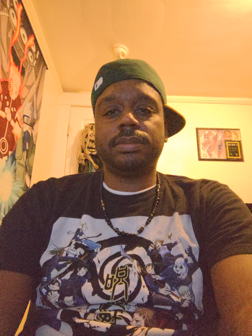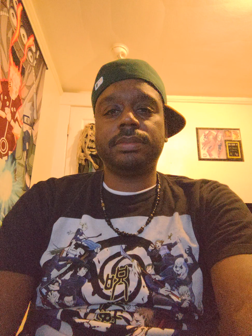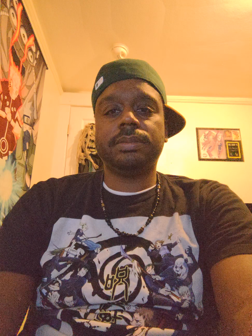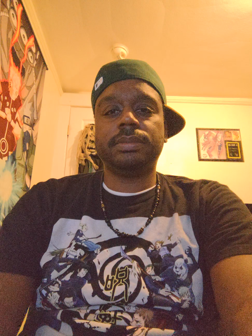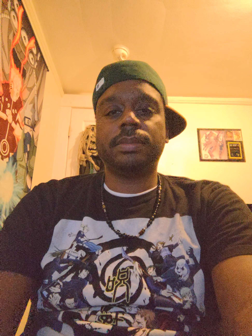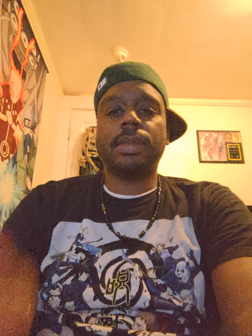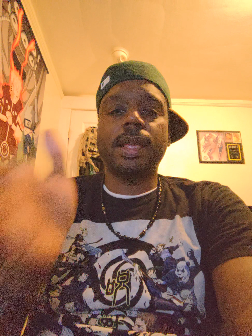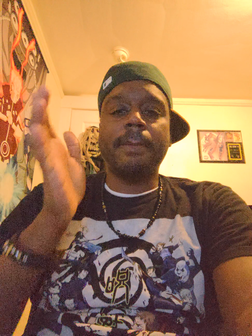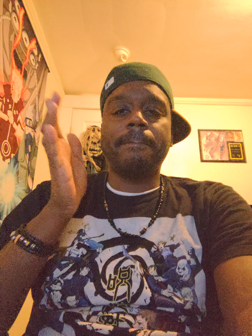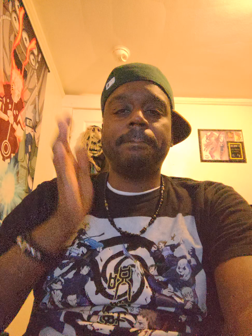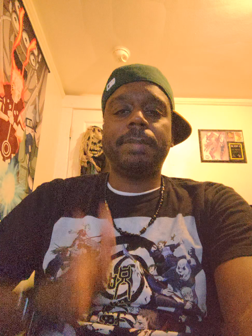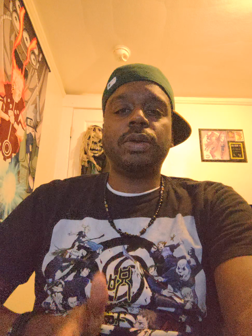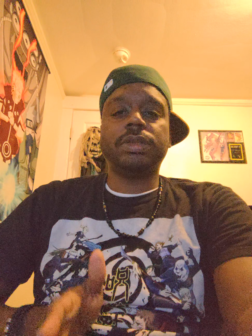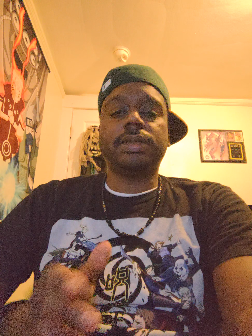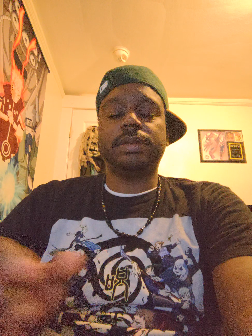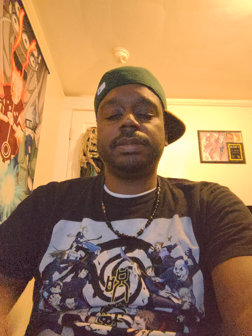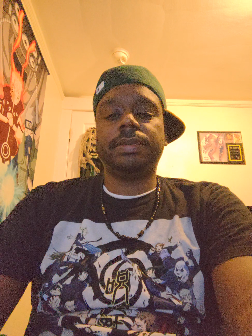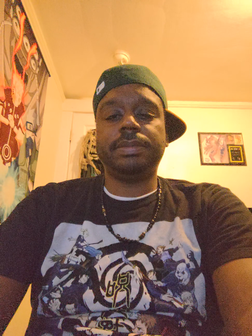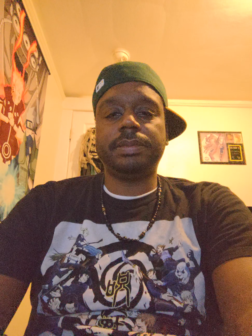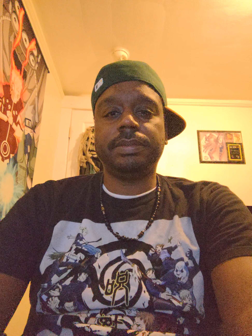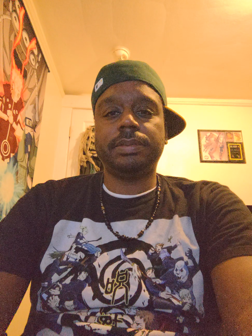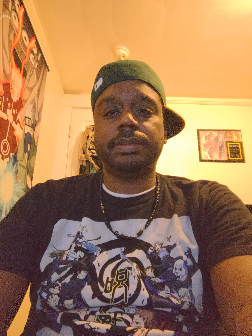person